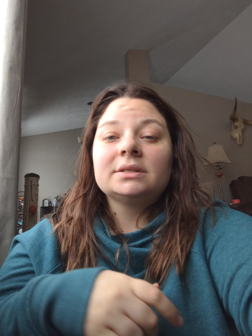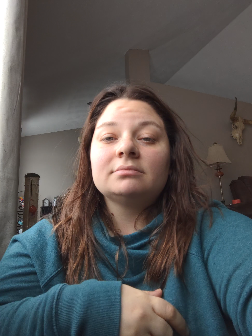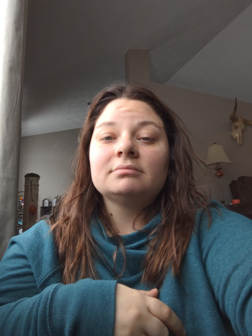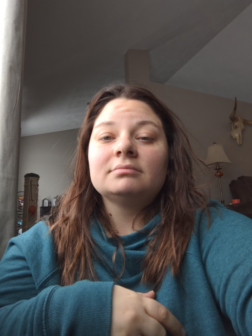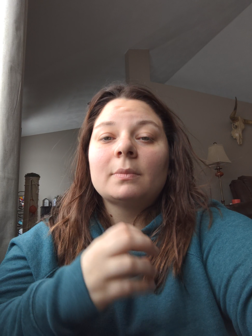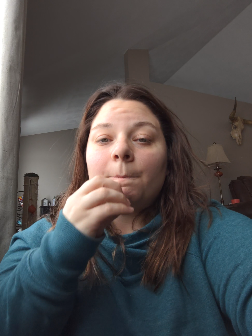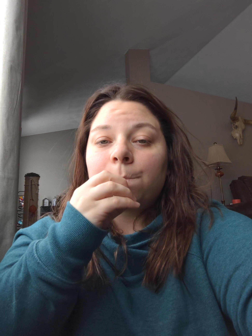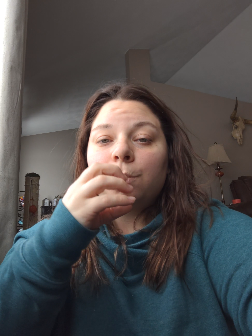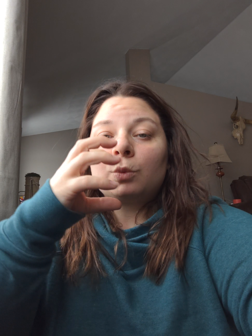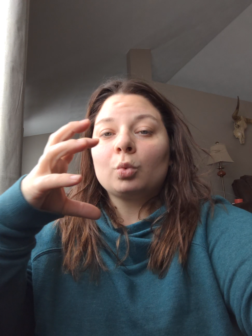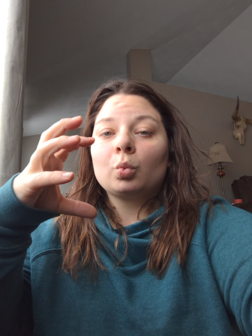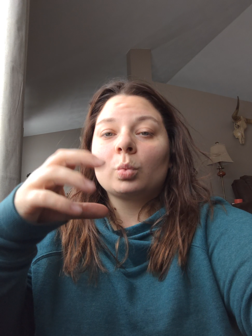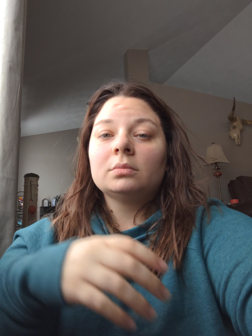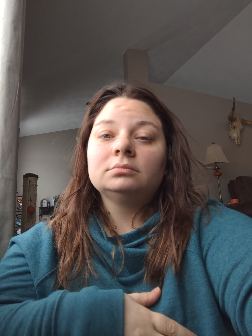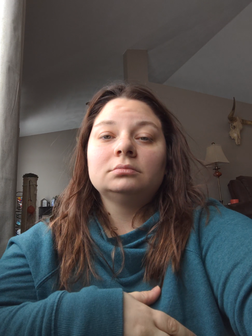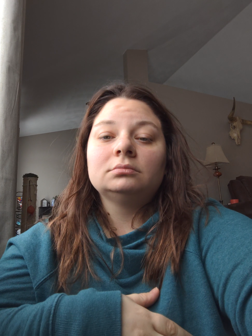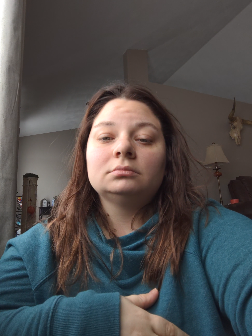balloon